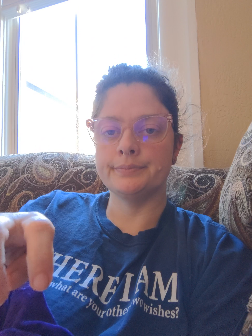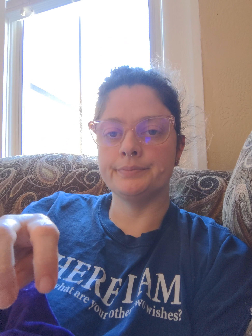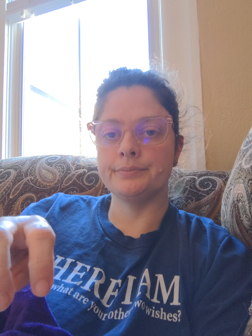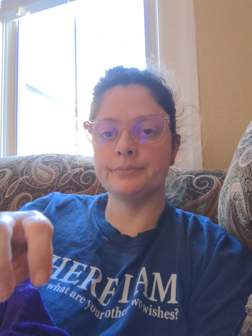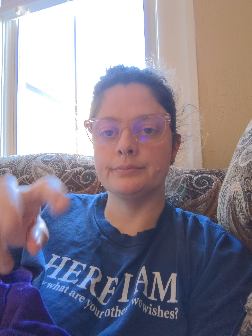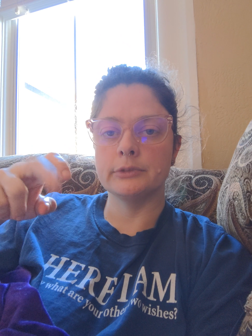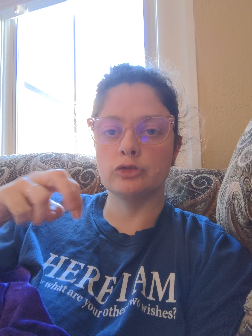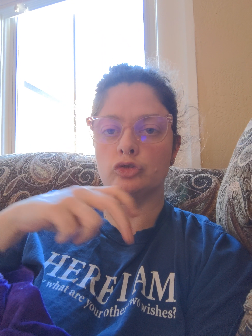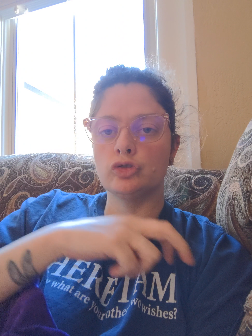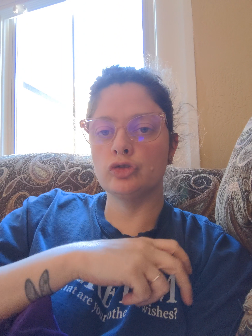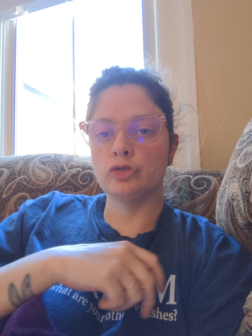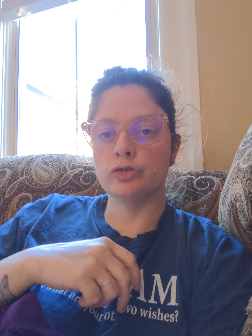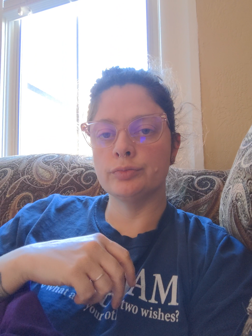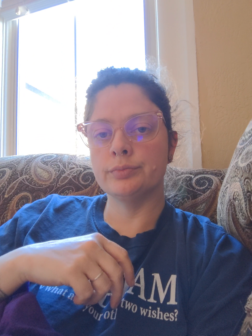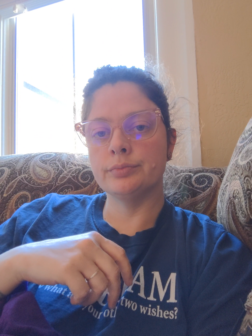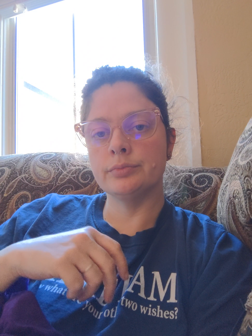stairs